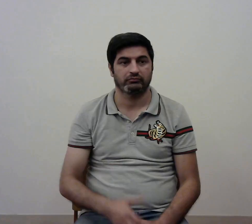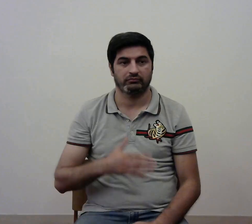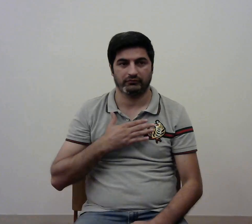mən